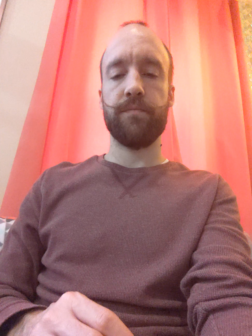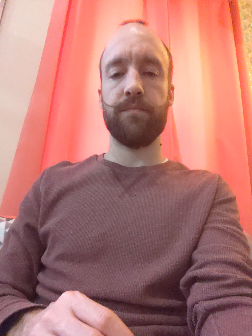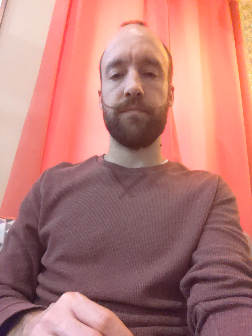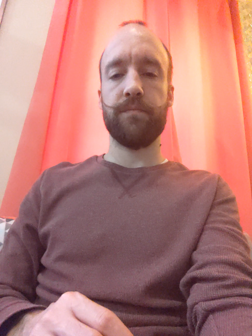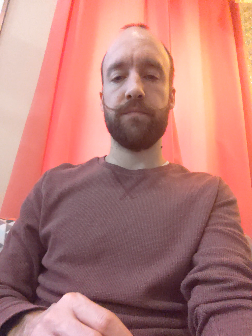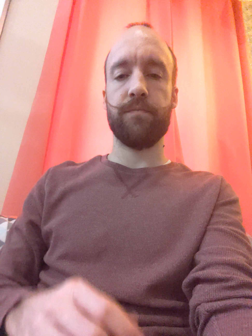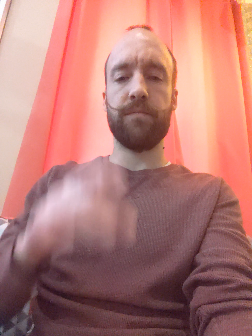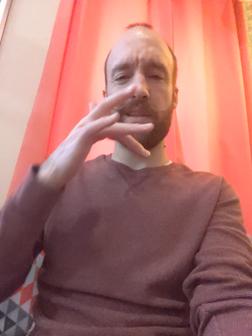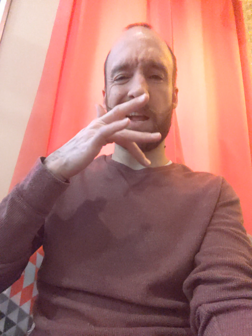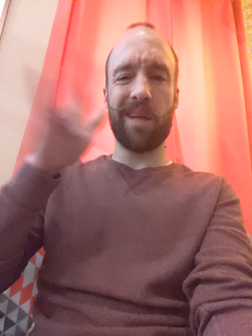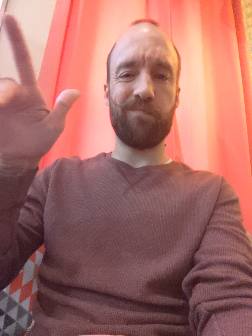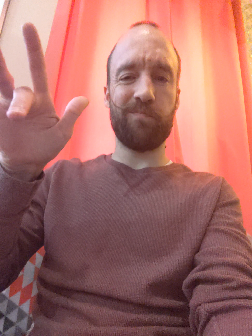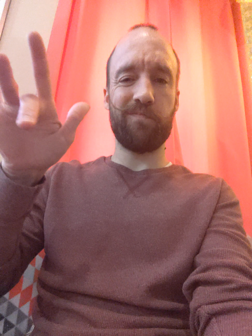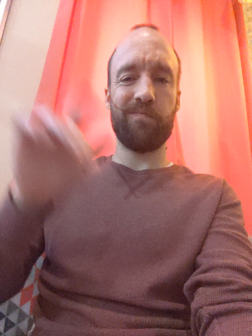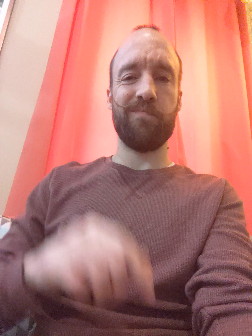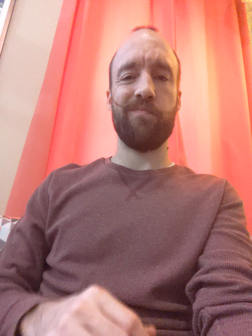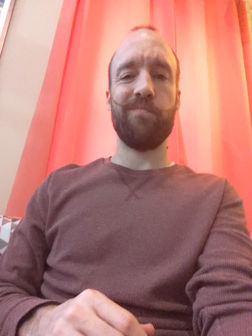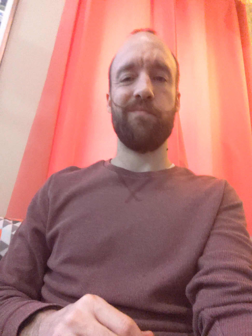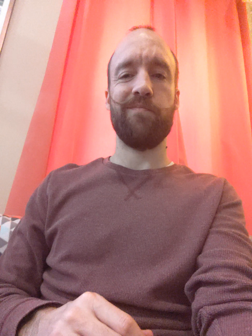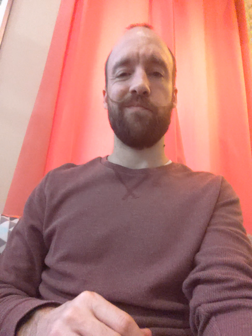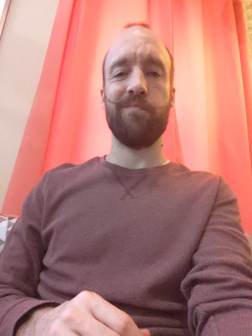empty